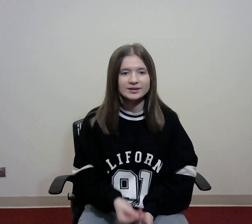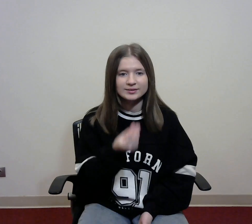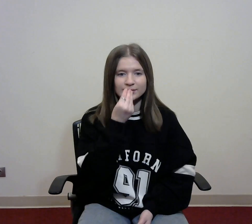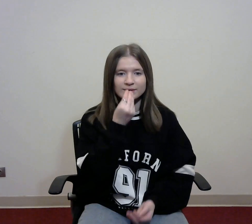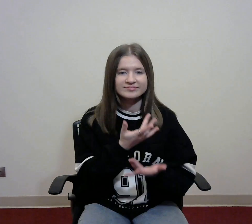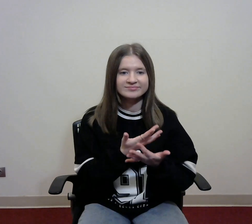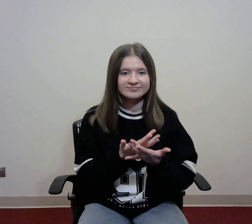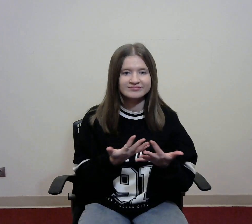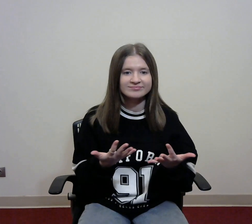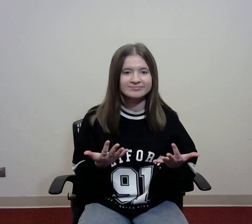ərzaq